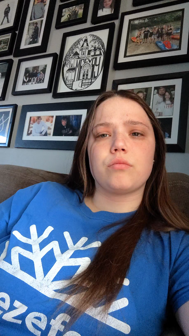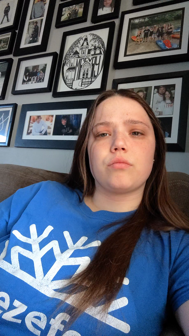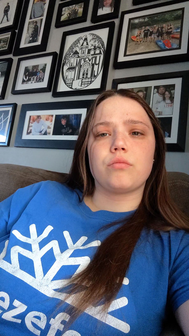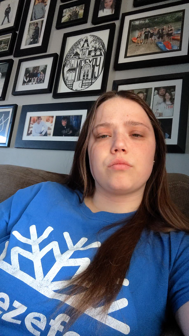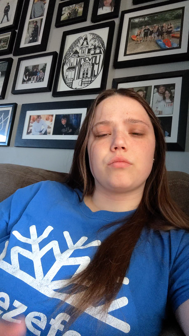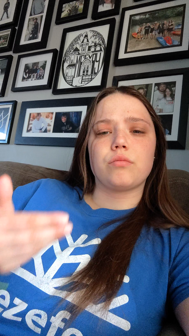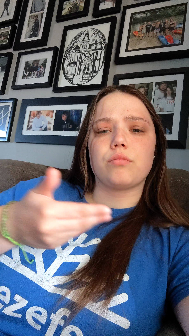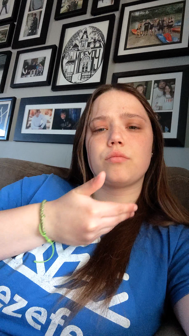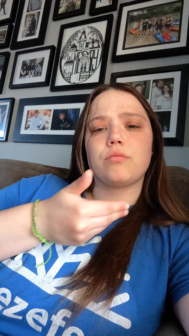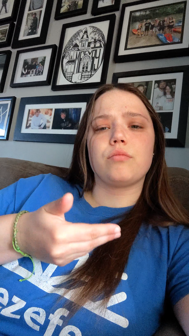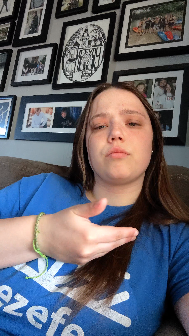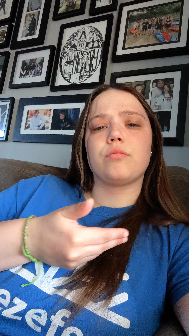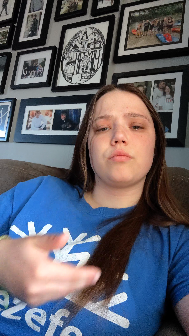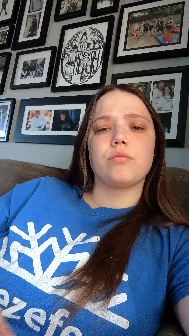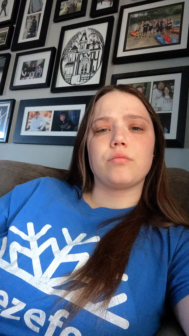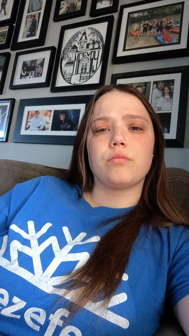baby